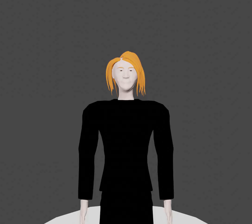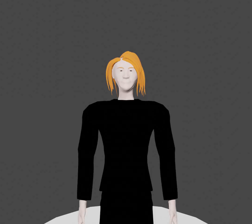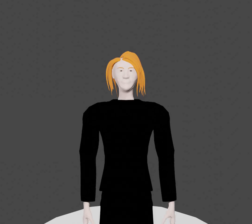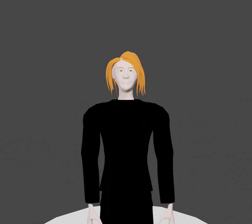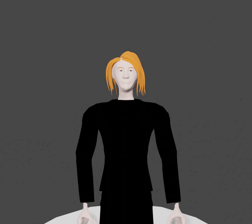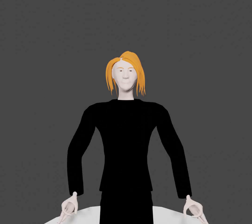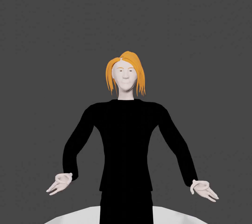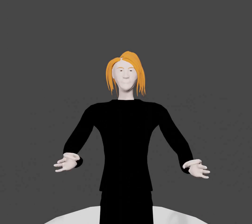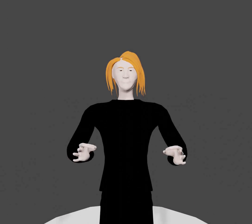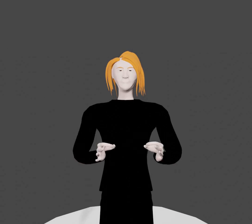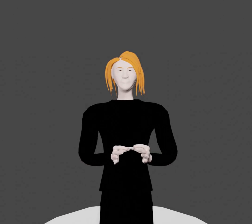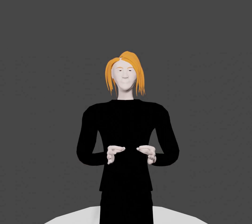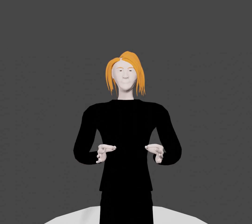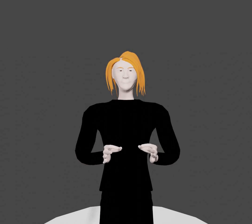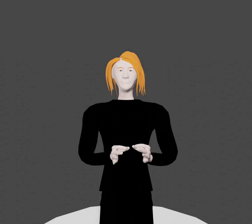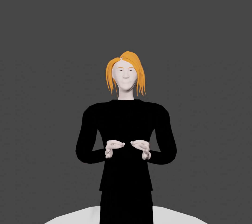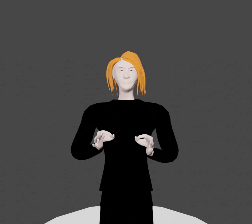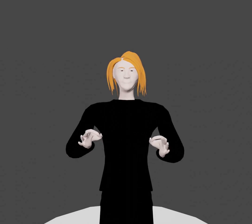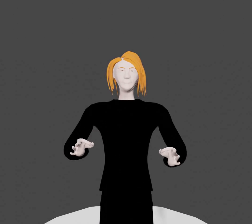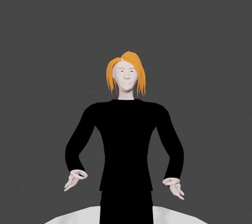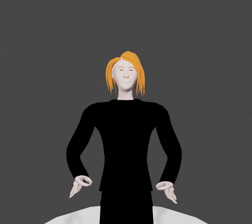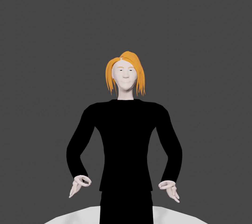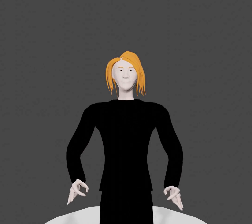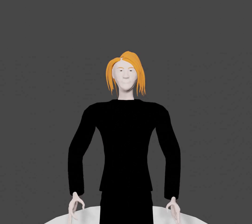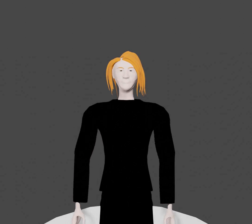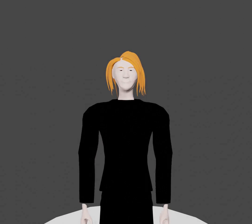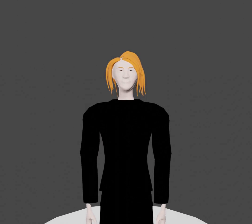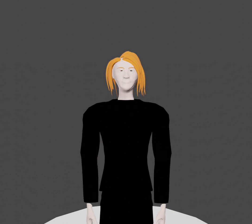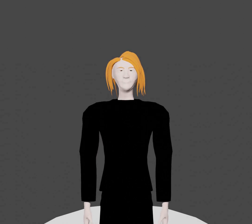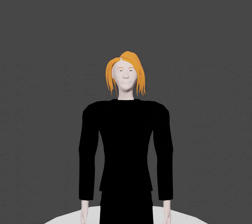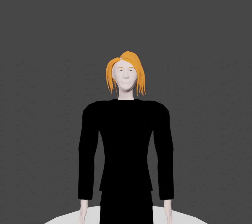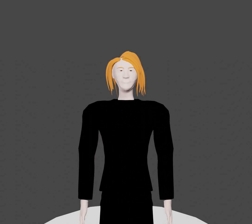Asking Price